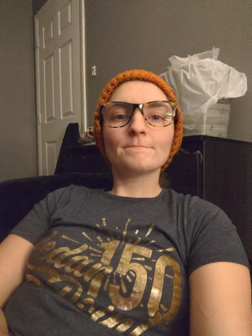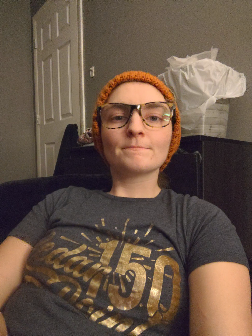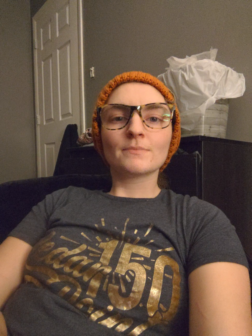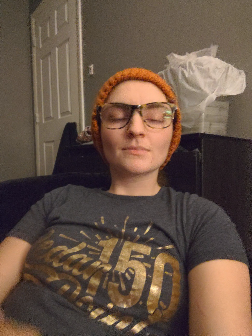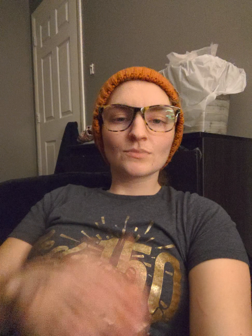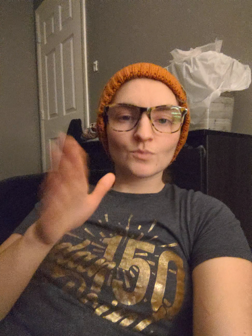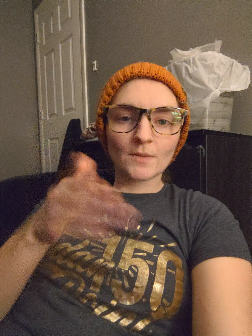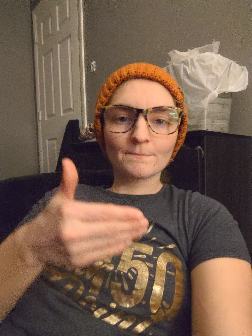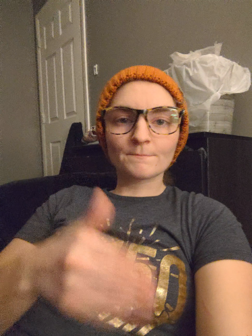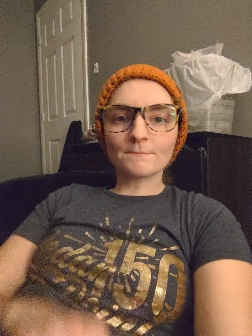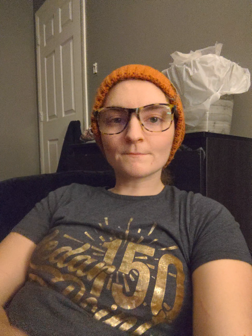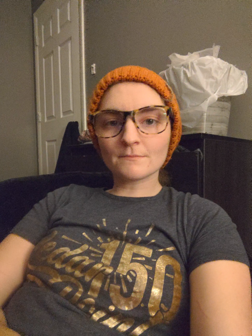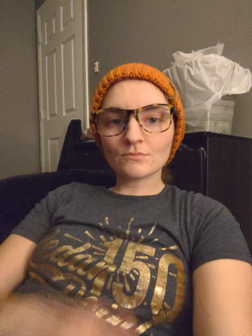room